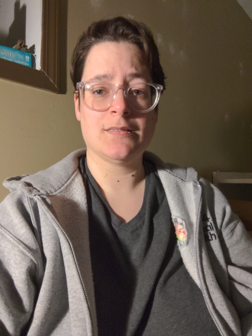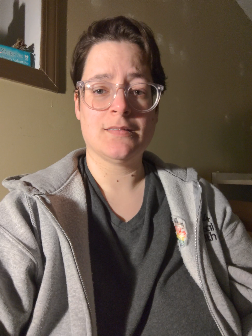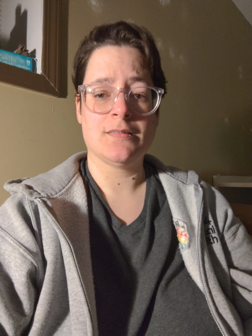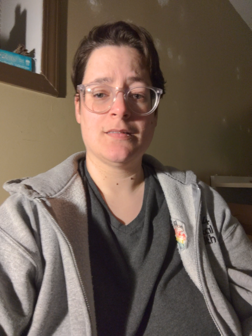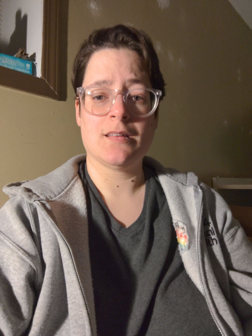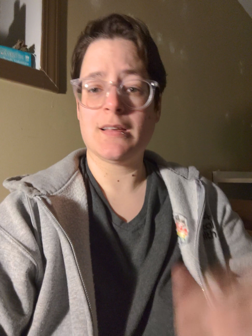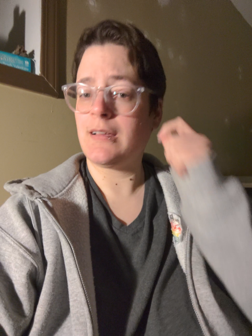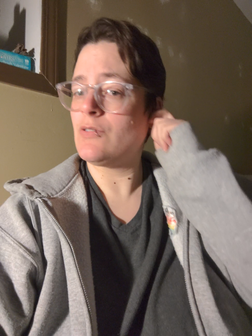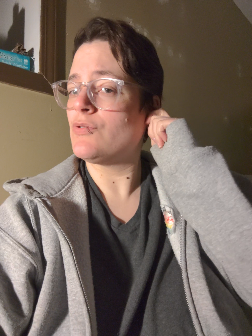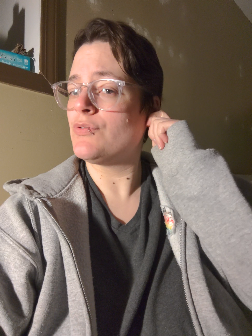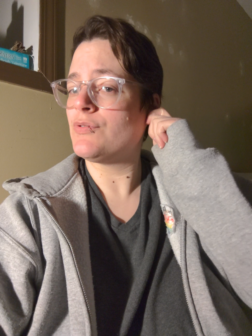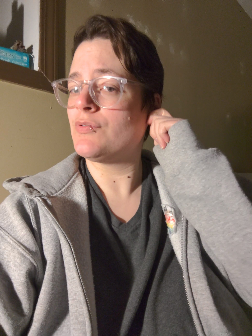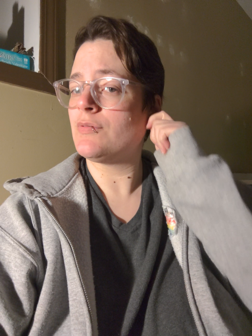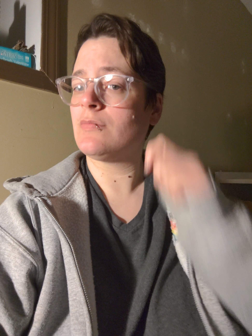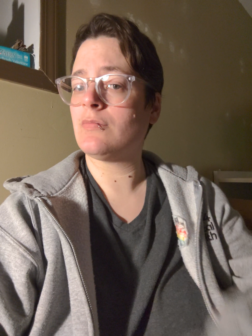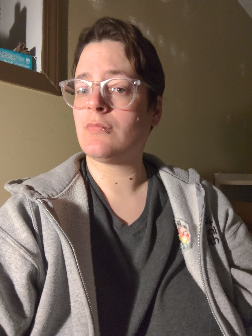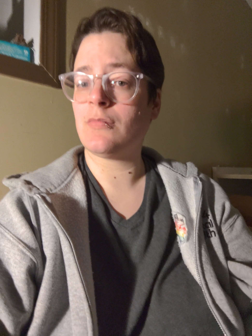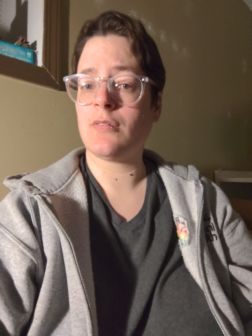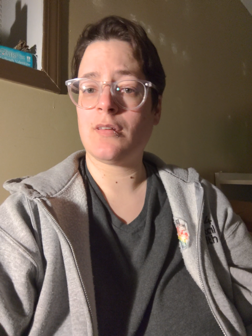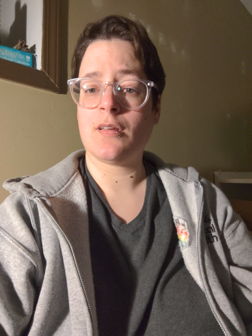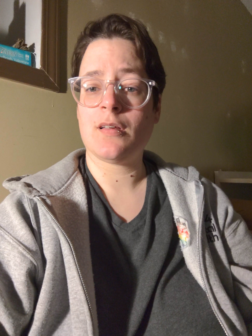ear